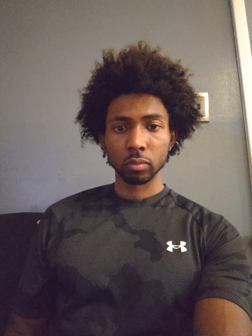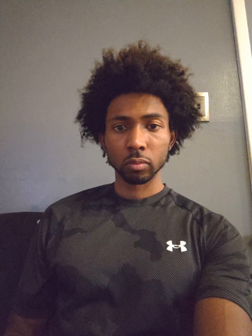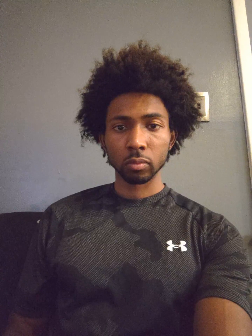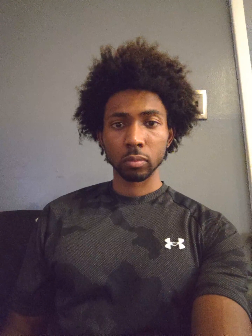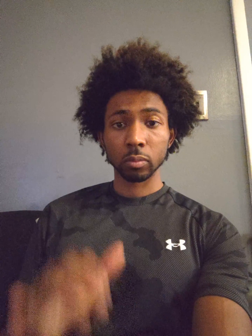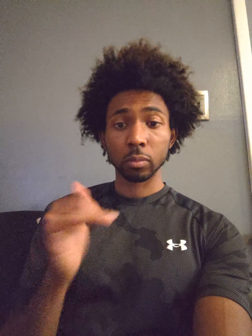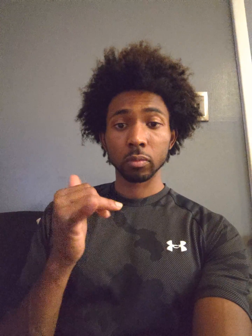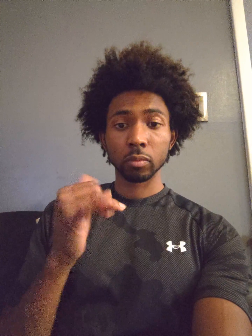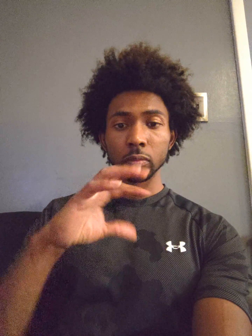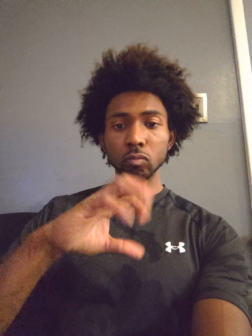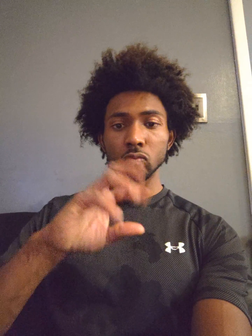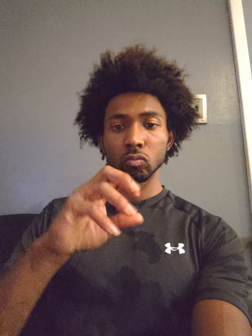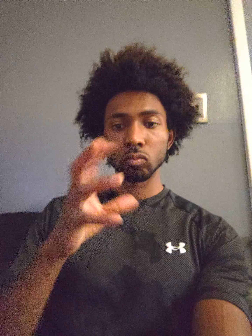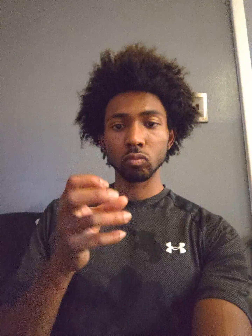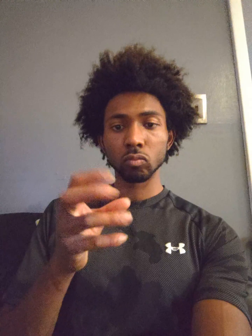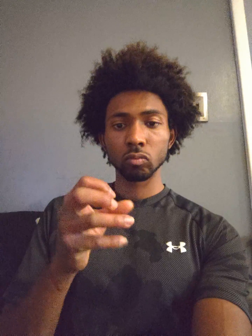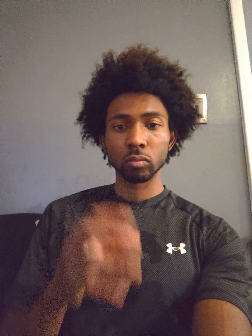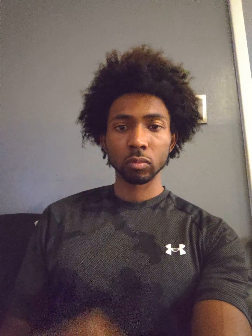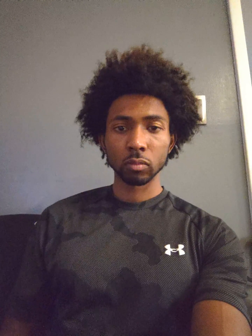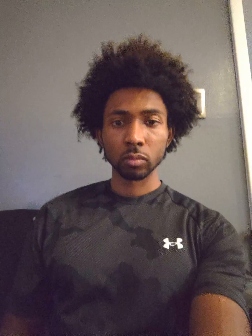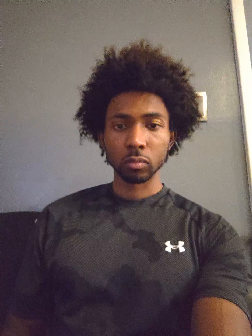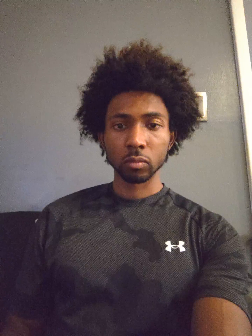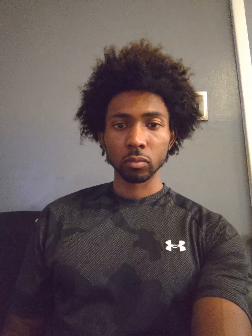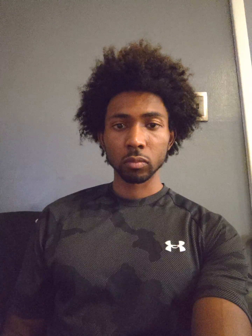play dough